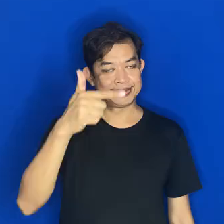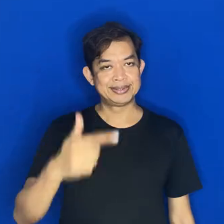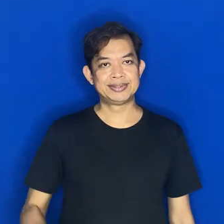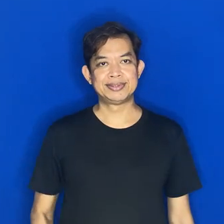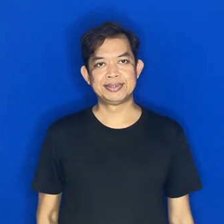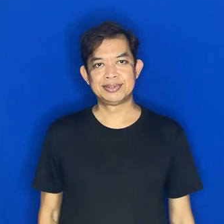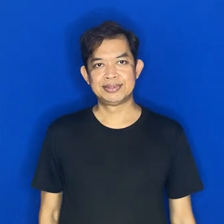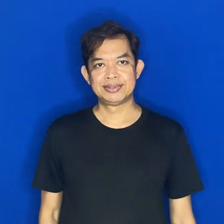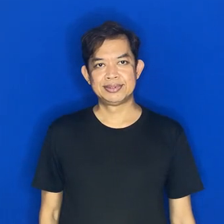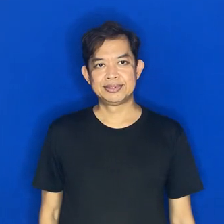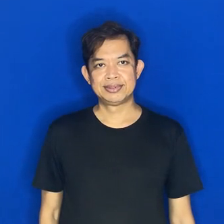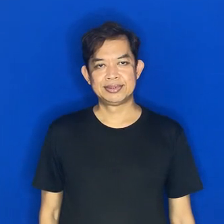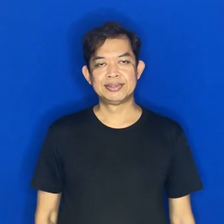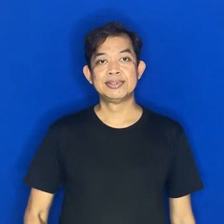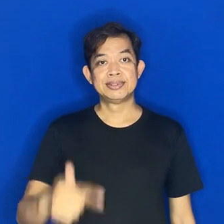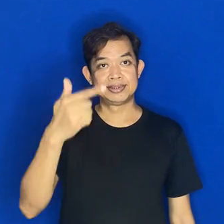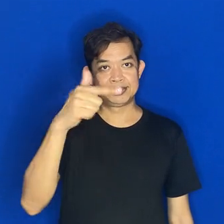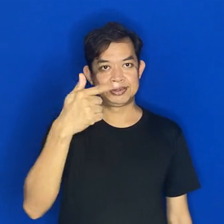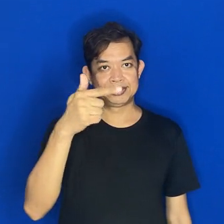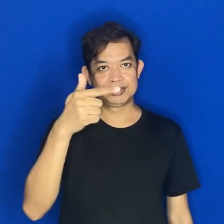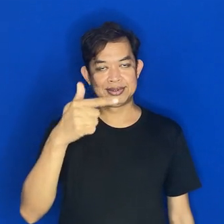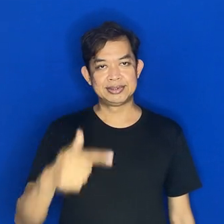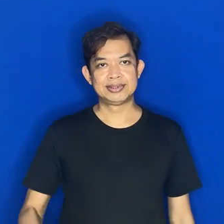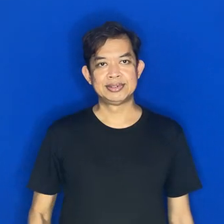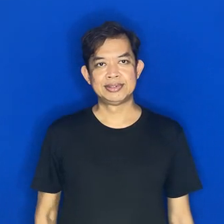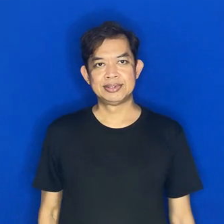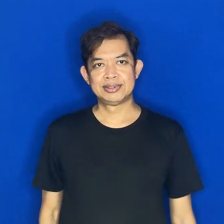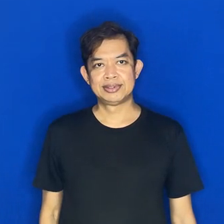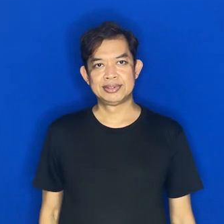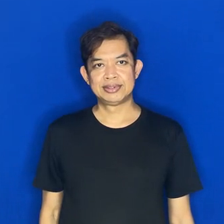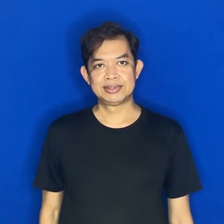green